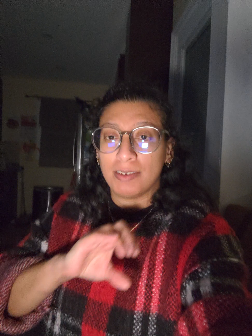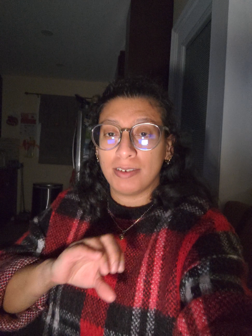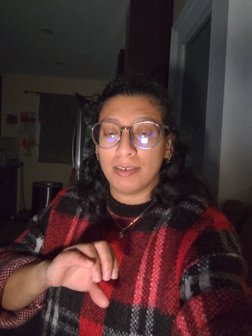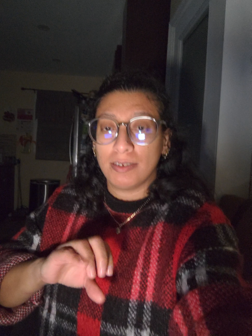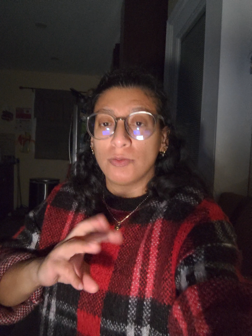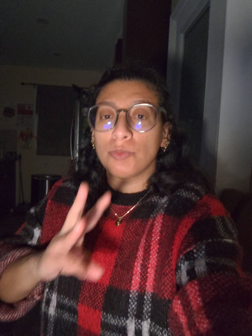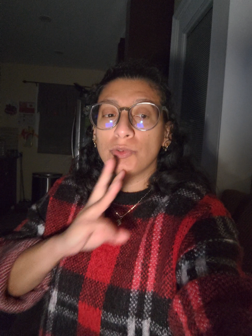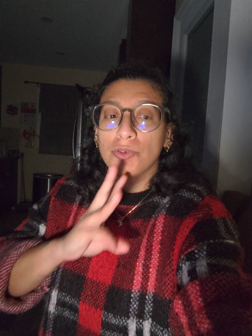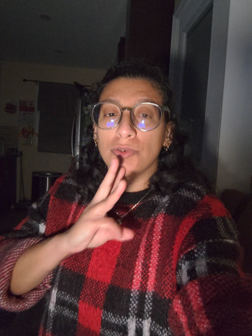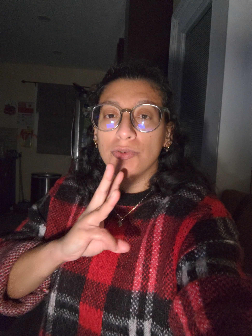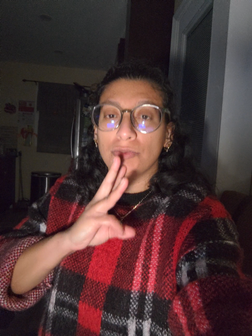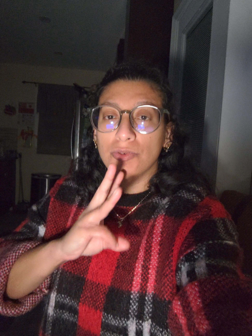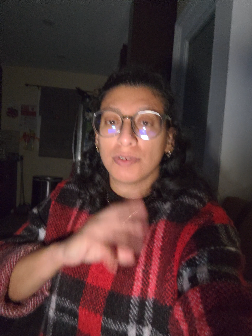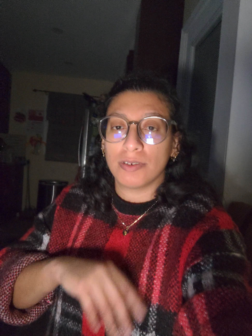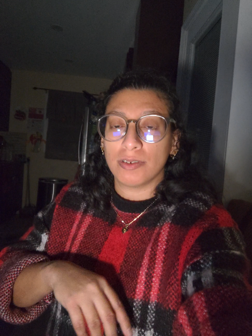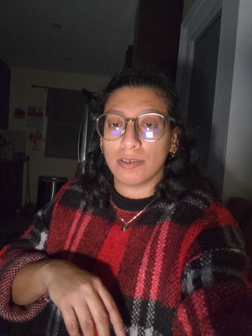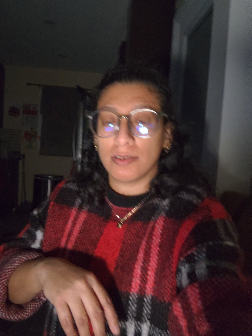water